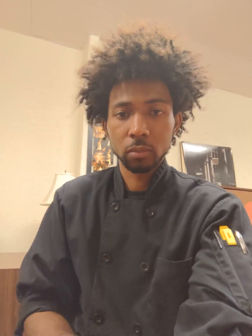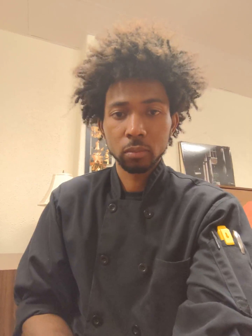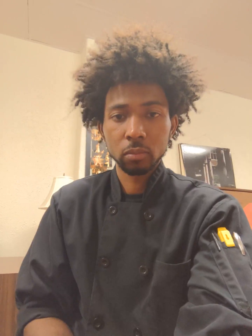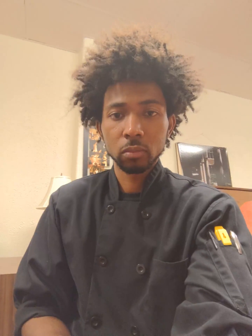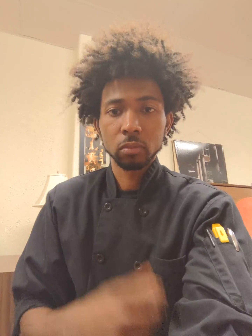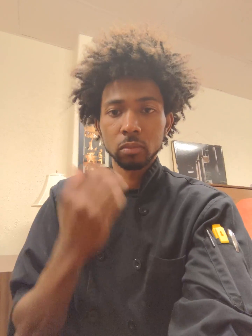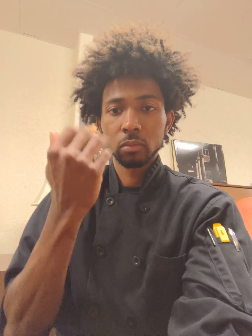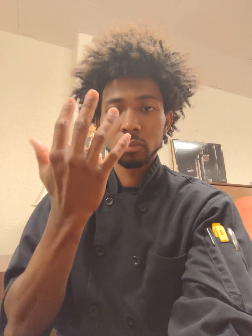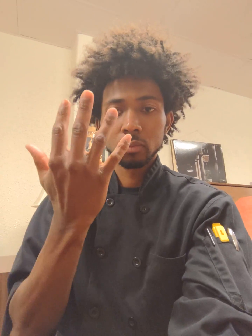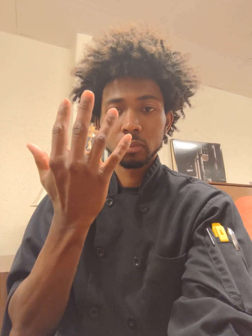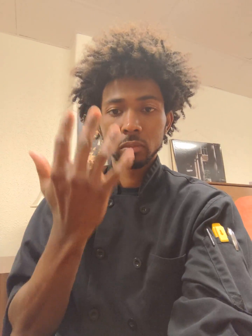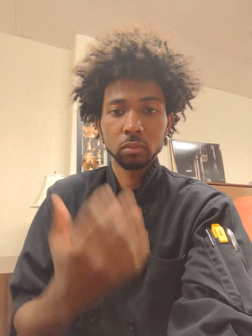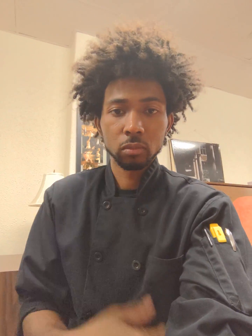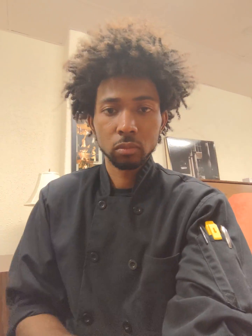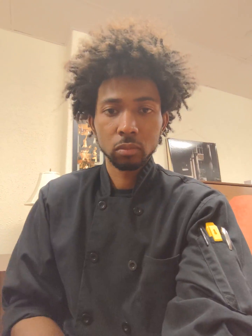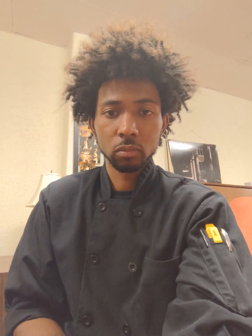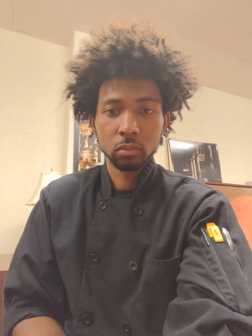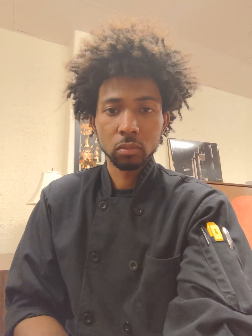hand